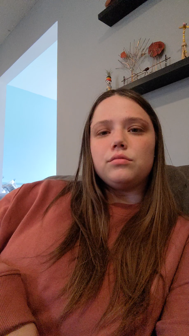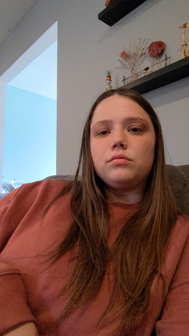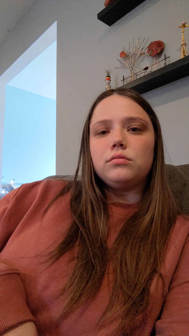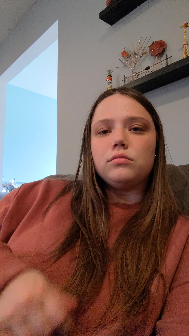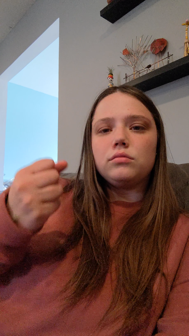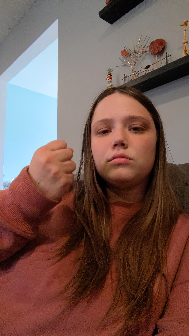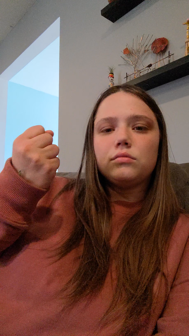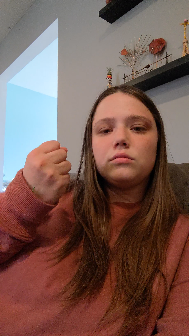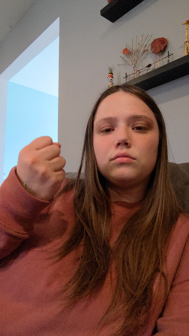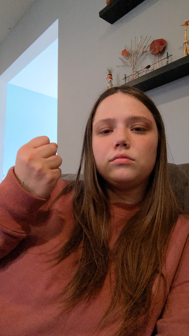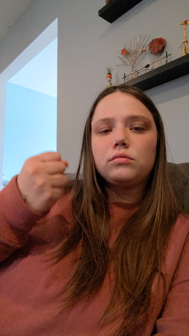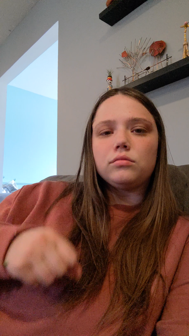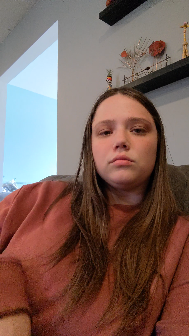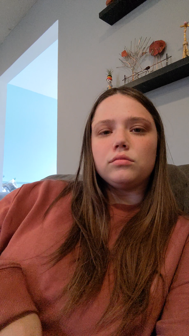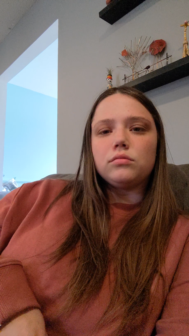hold